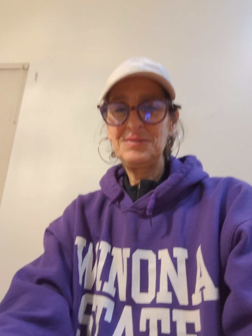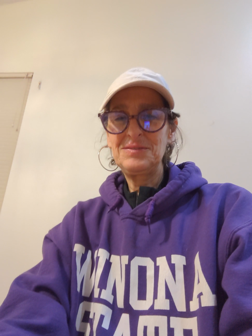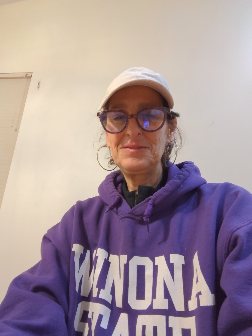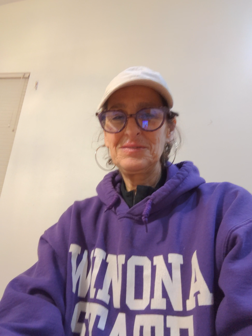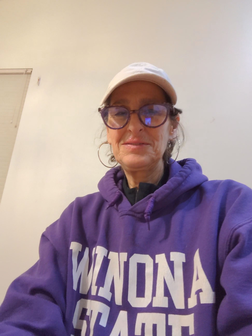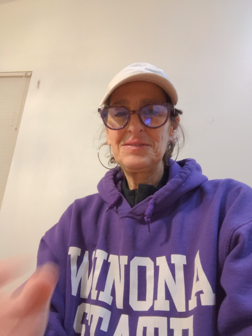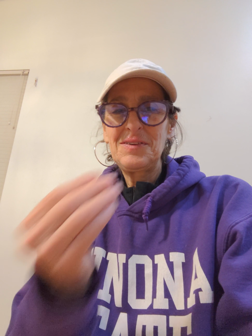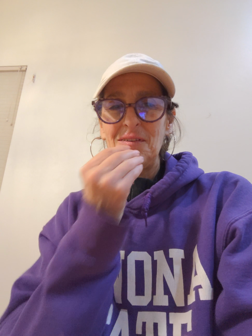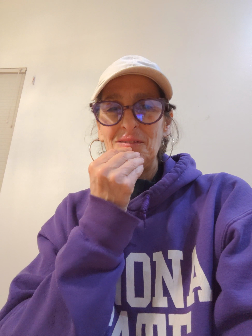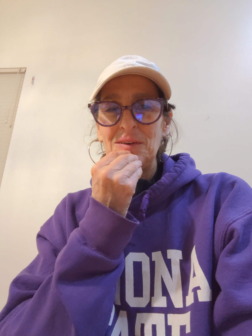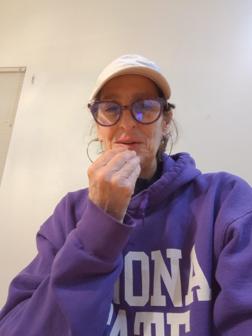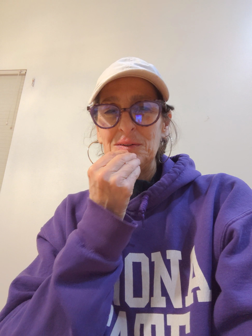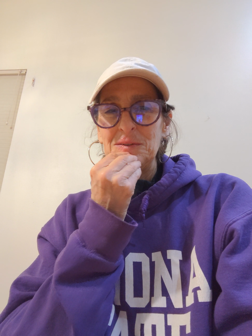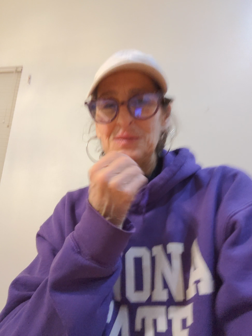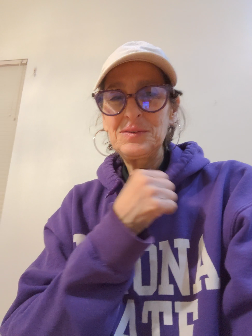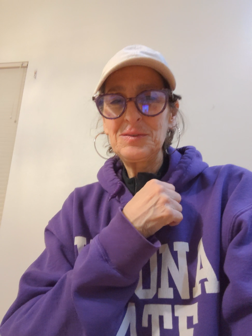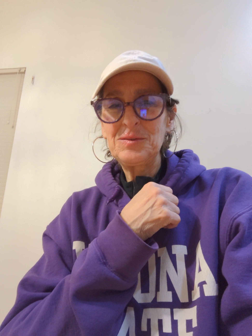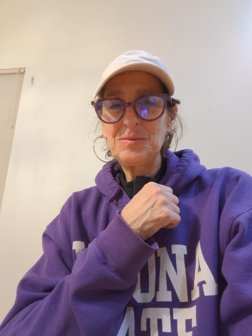food